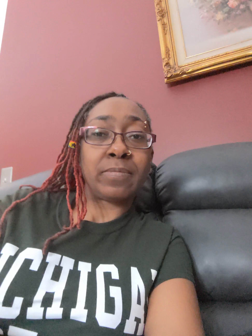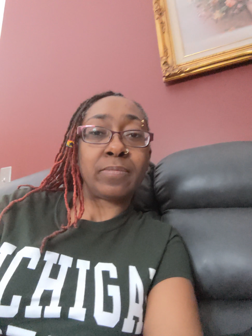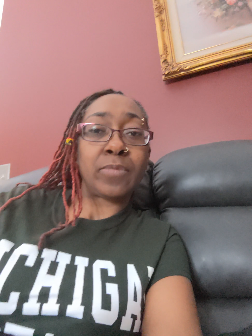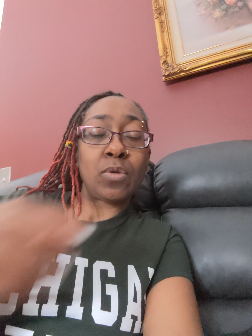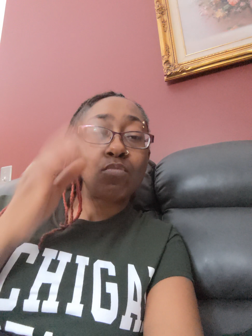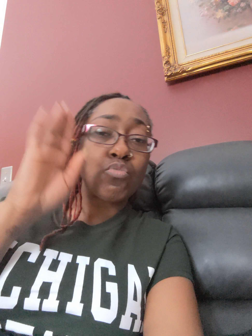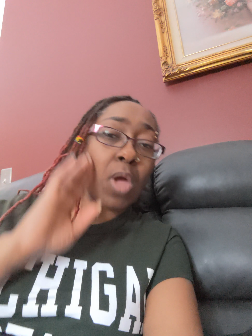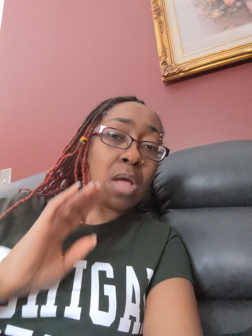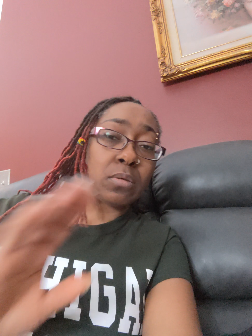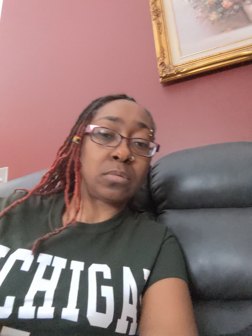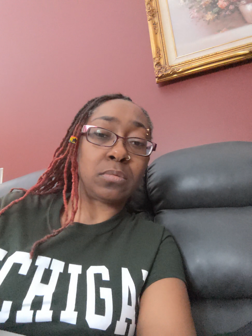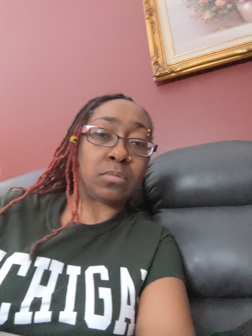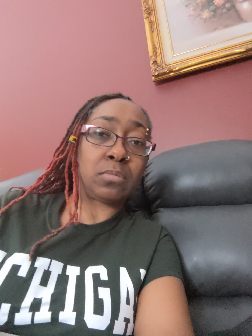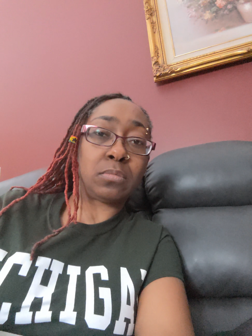brown